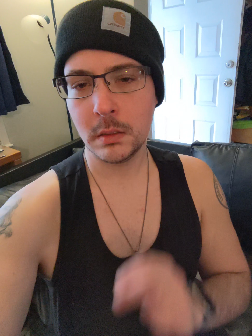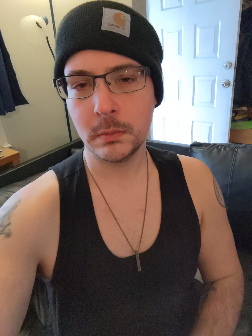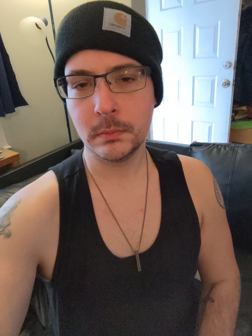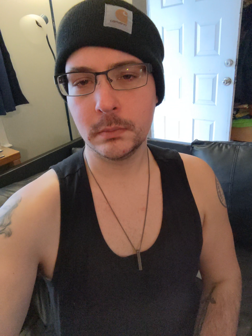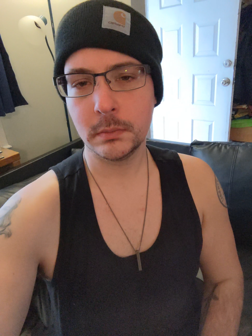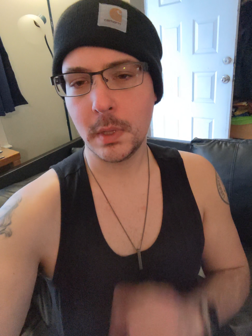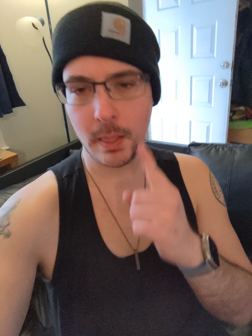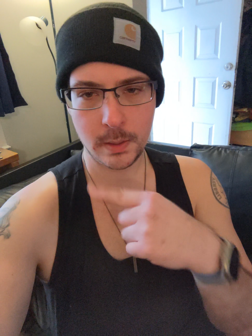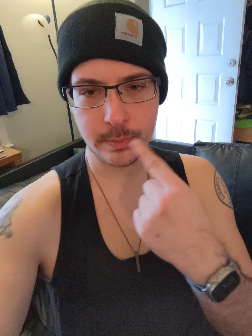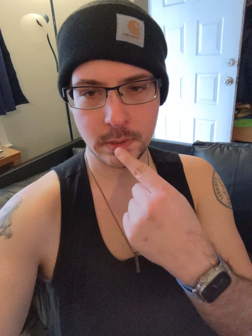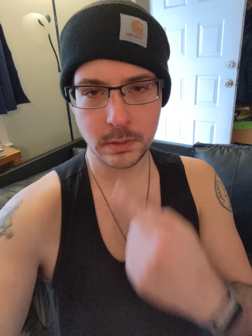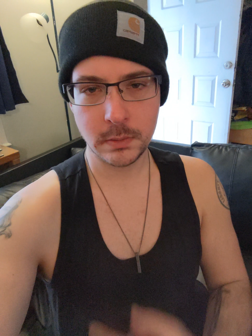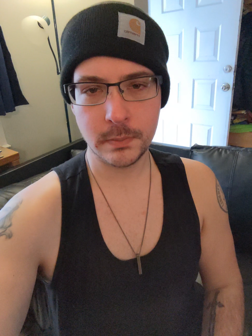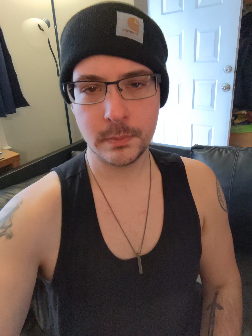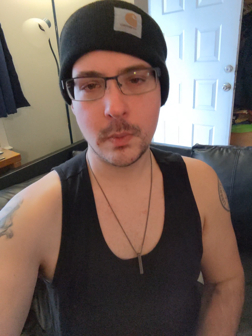lips